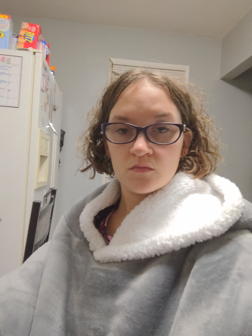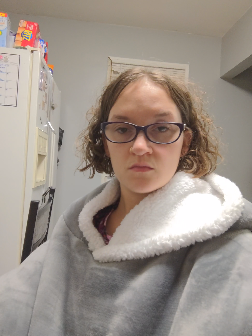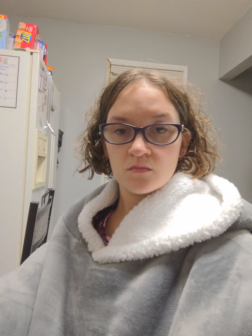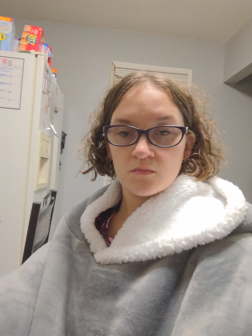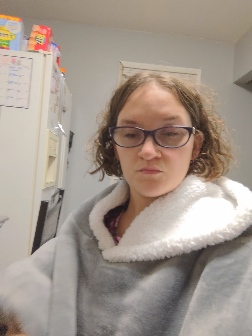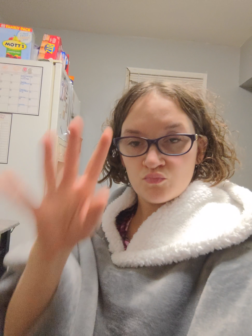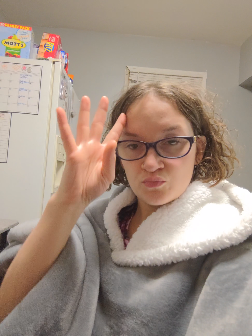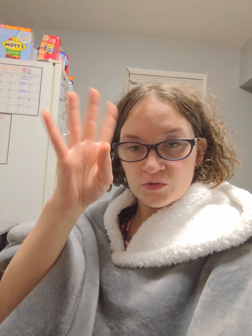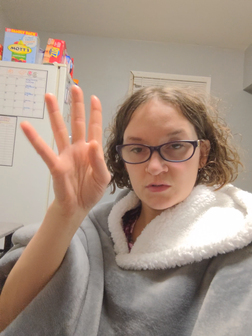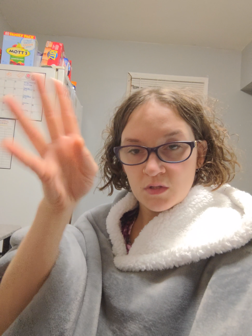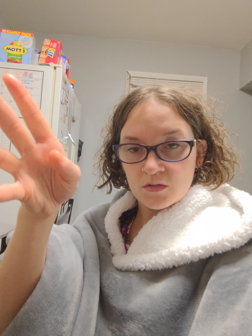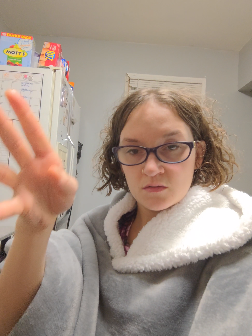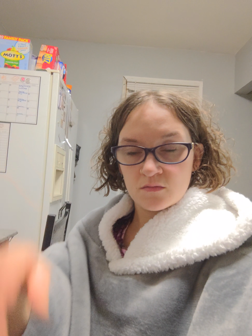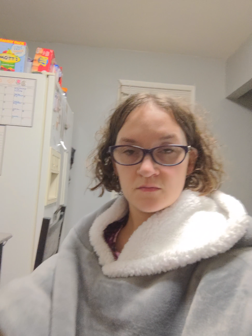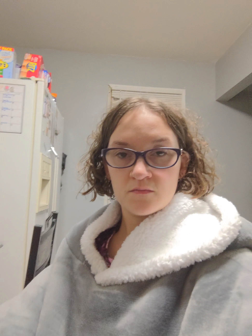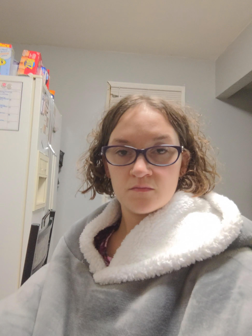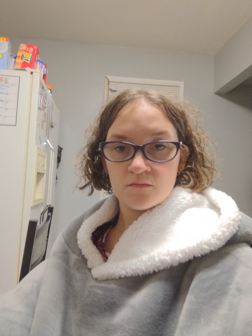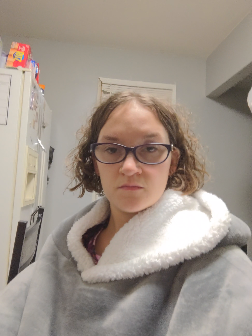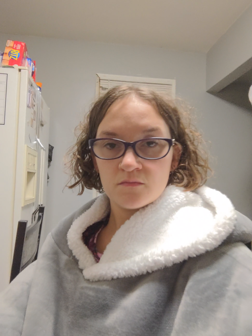pretend